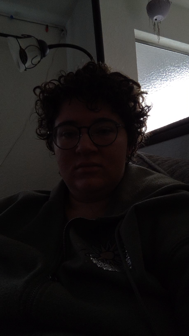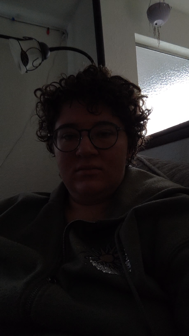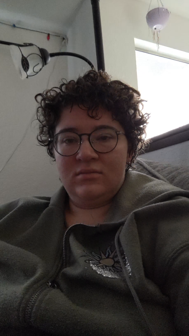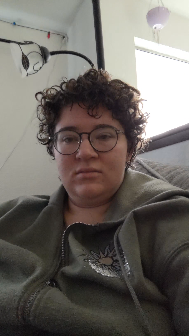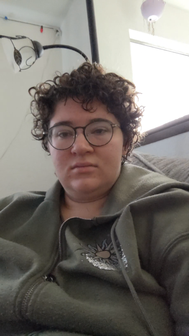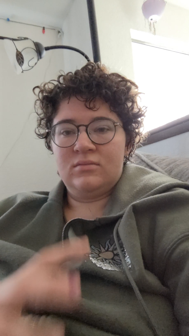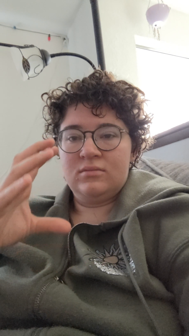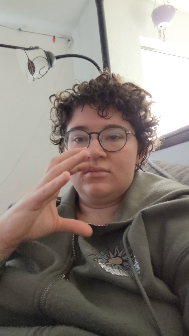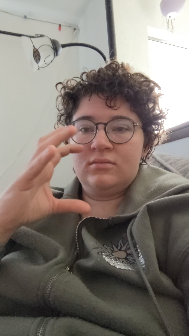ball